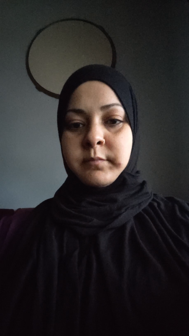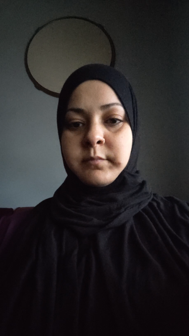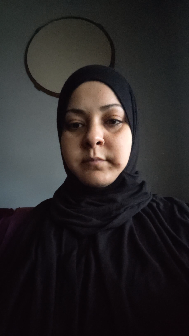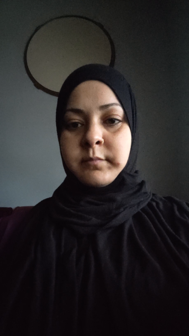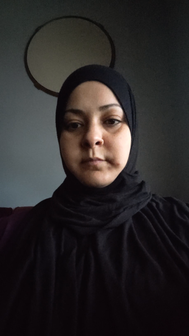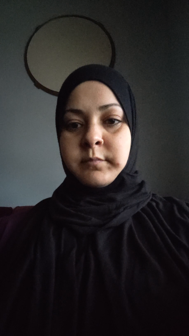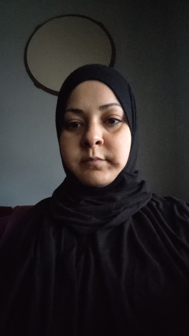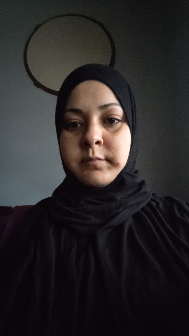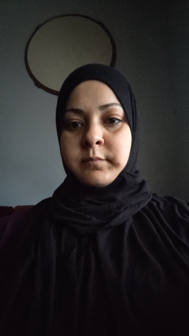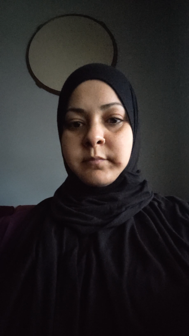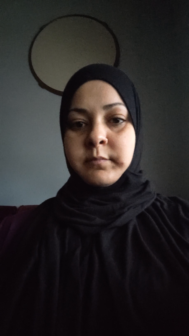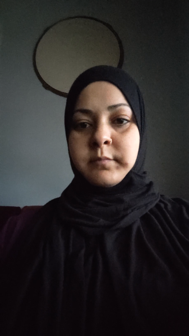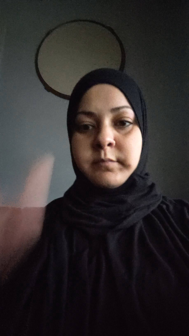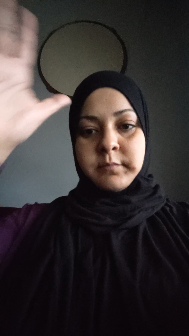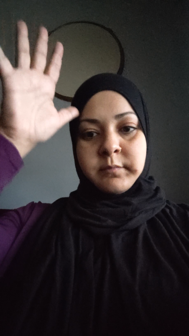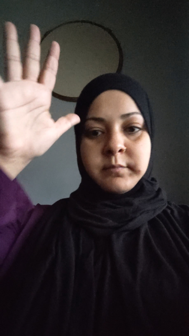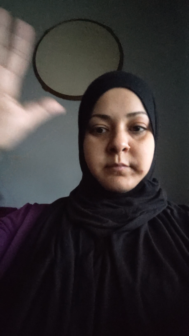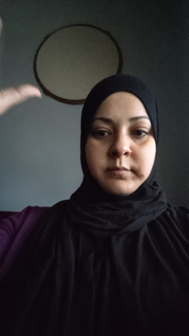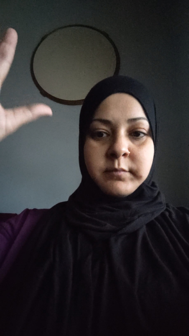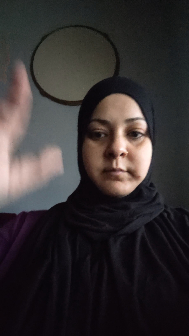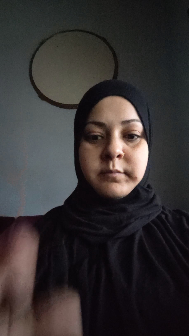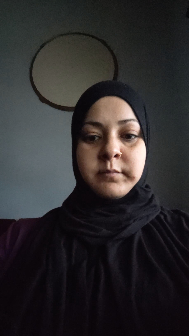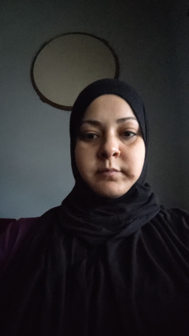moose